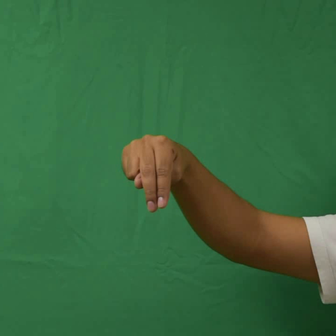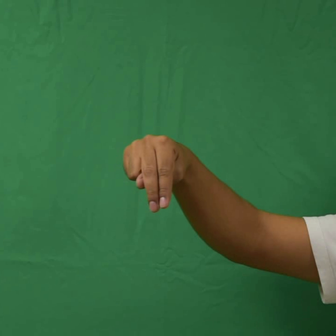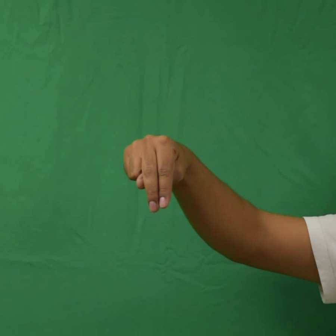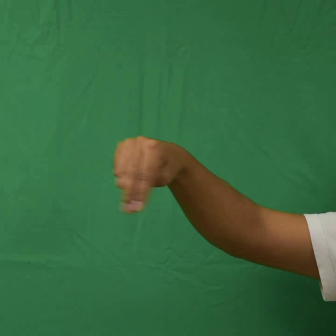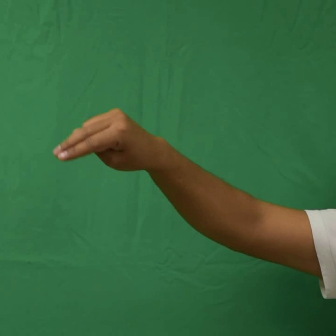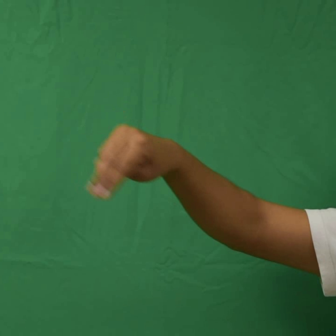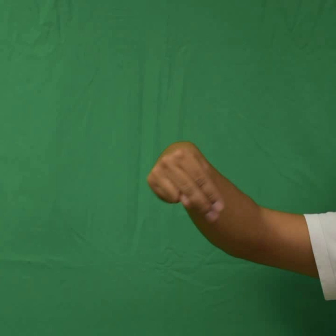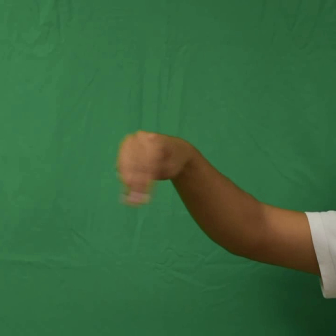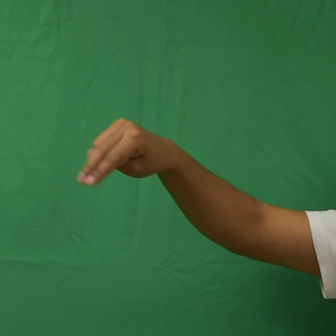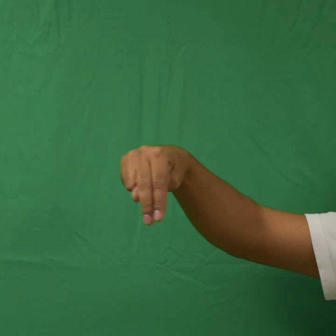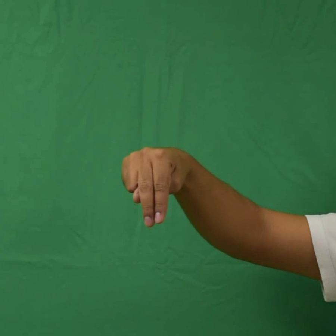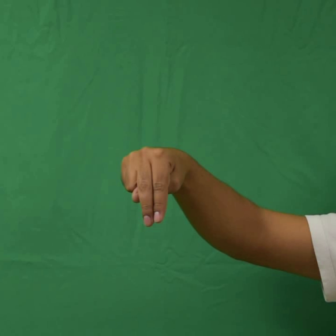Ñ